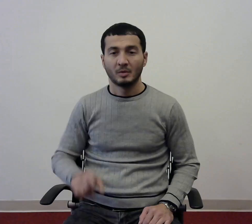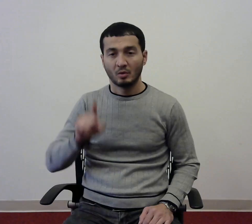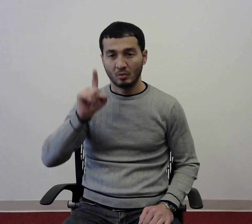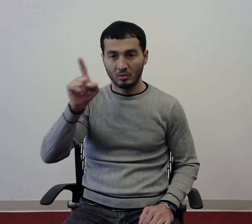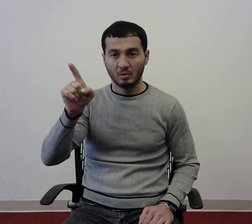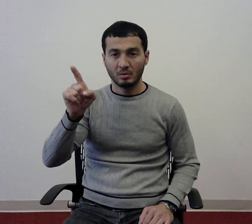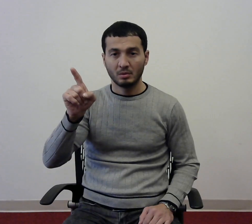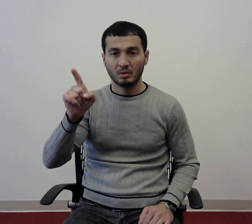onun